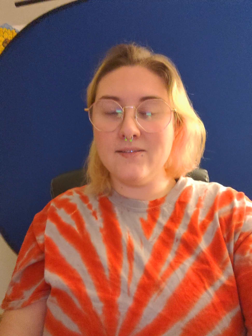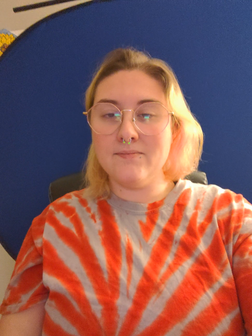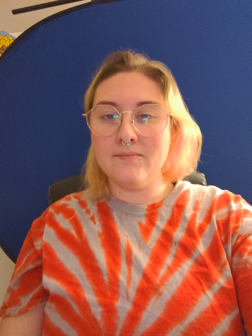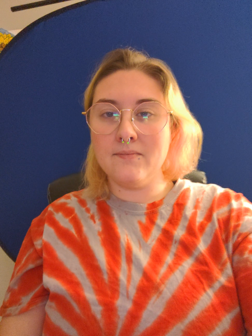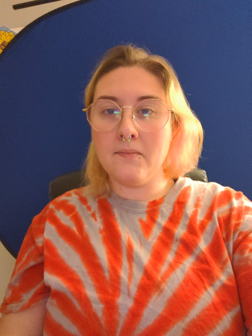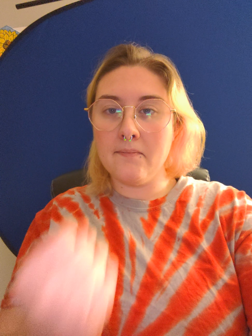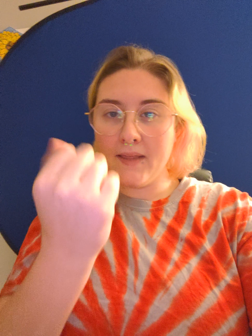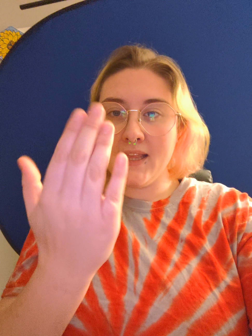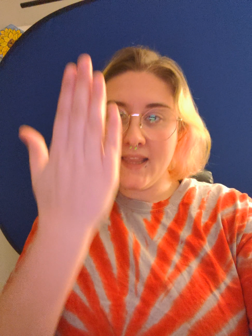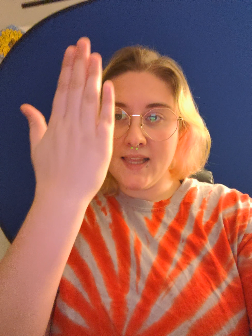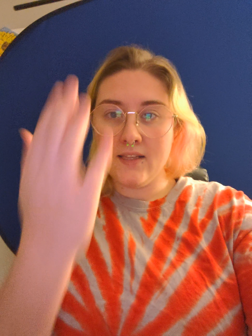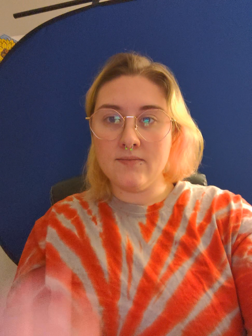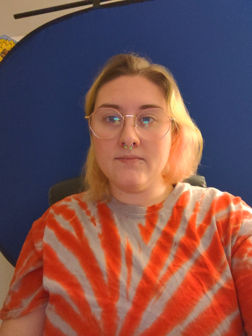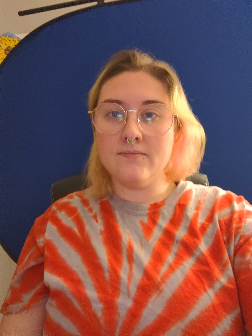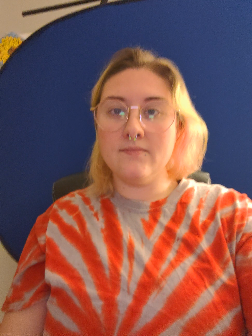mitten